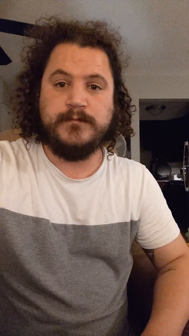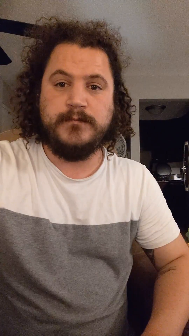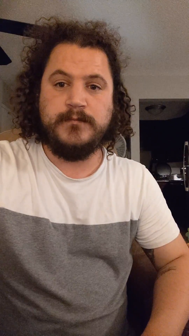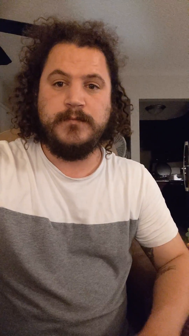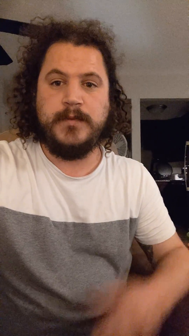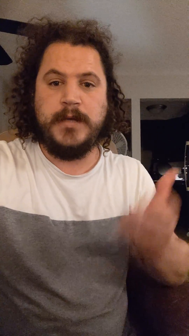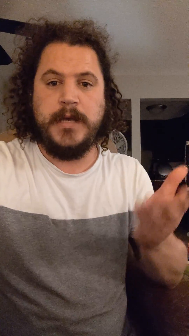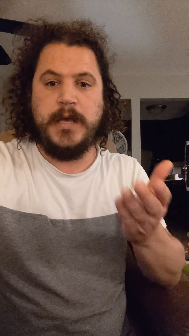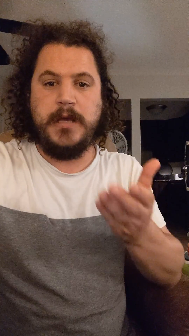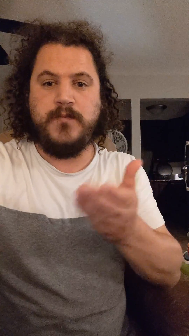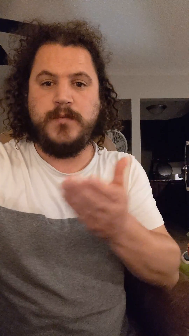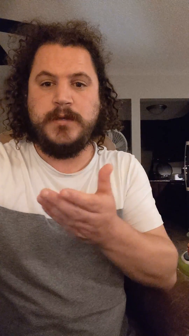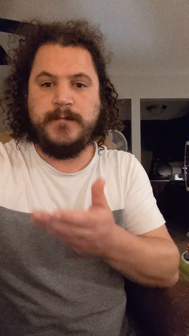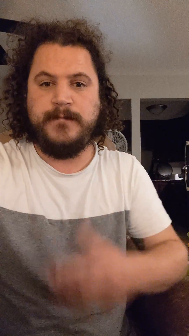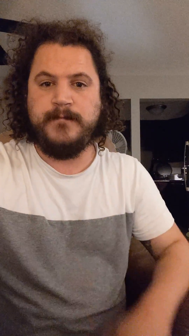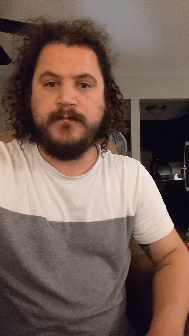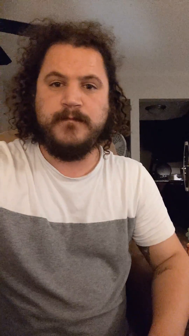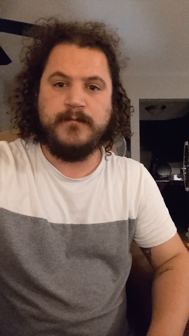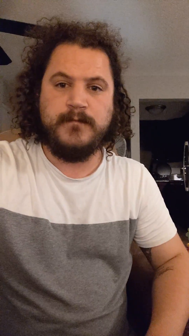carry